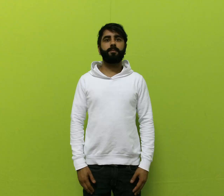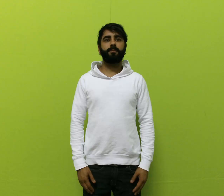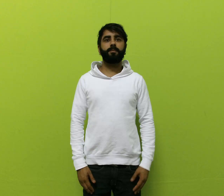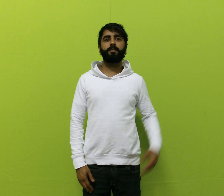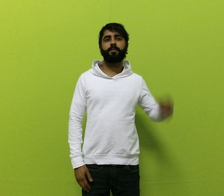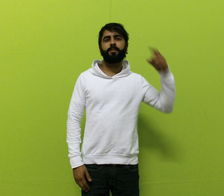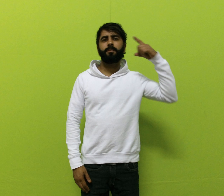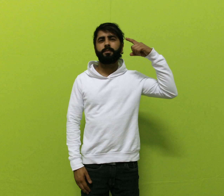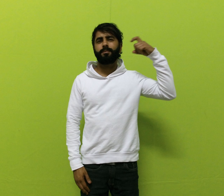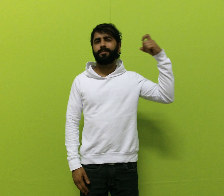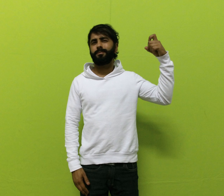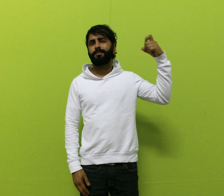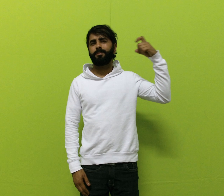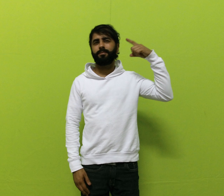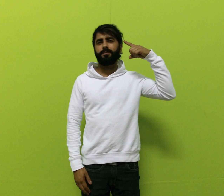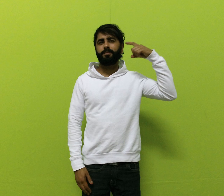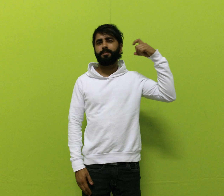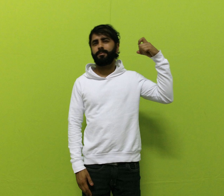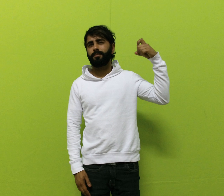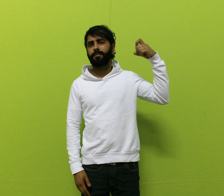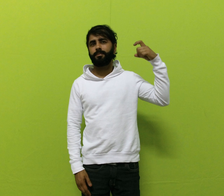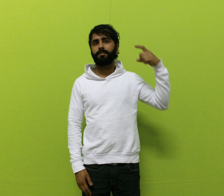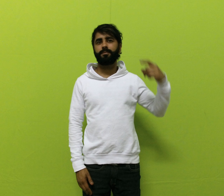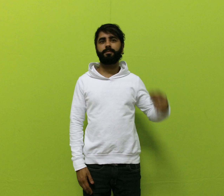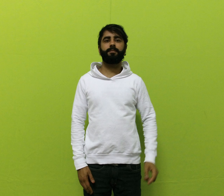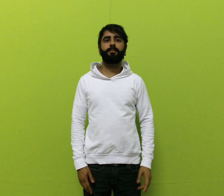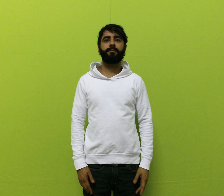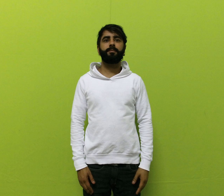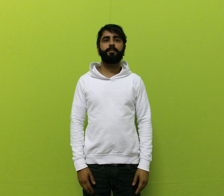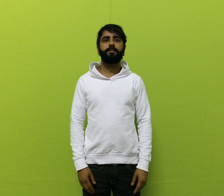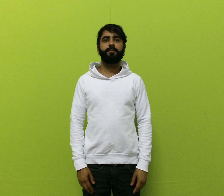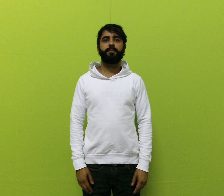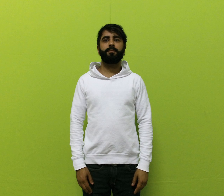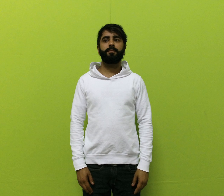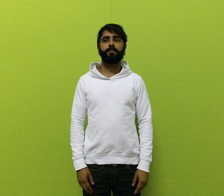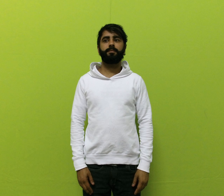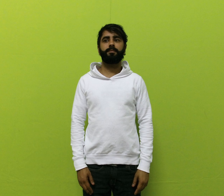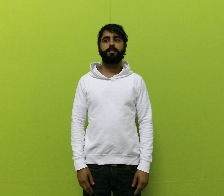barulho